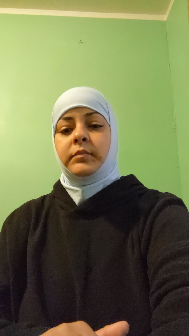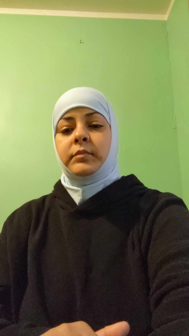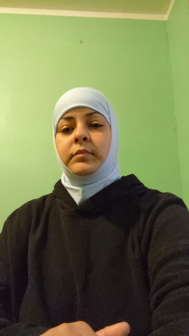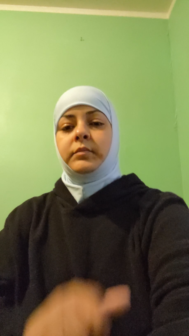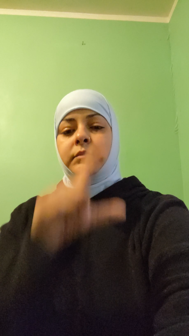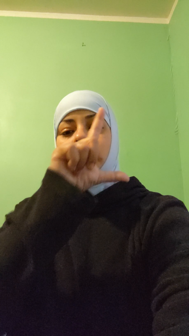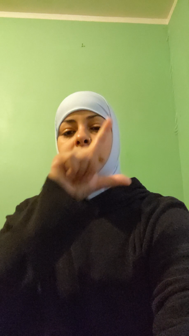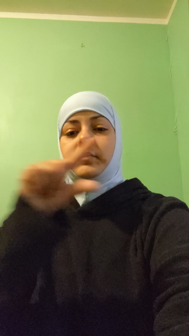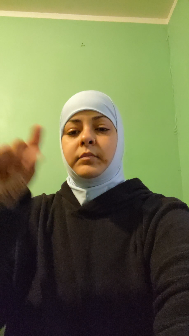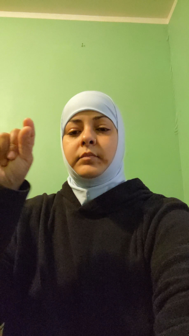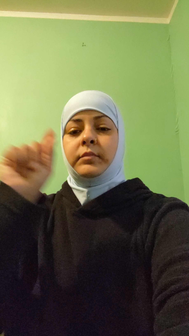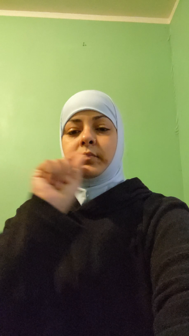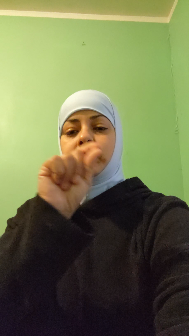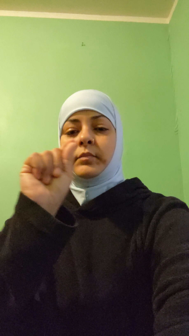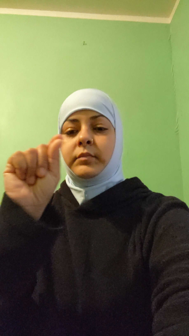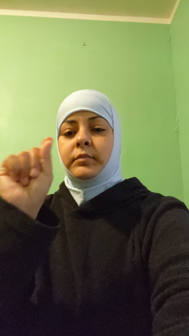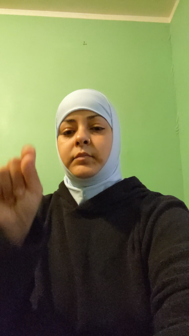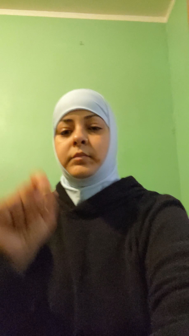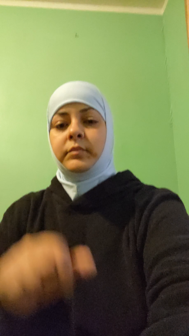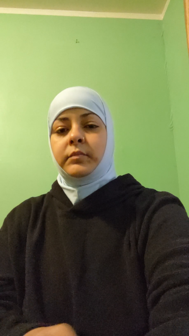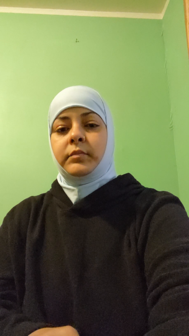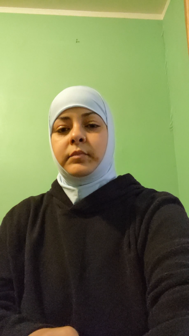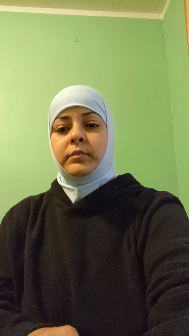peas